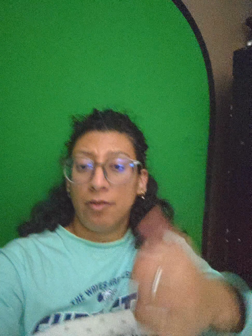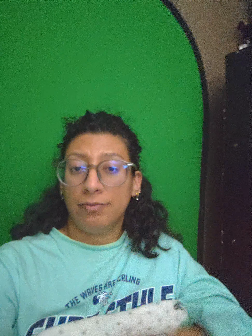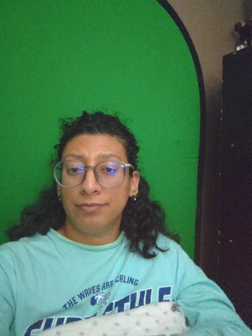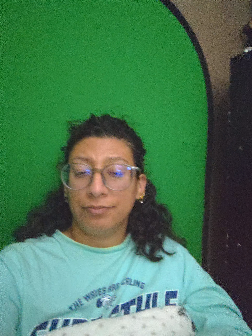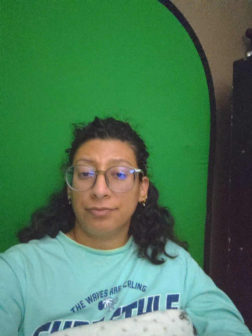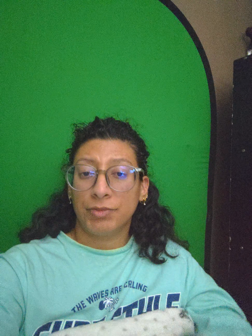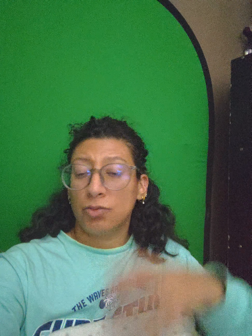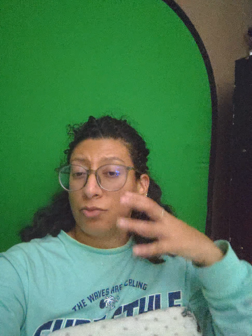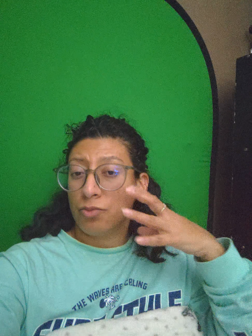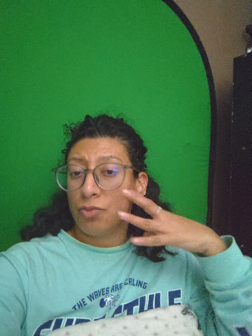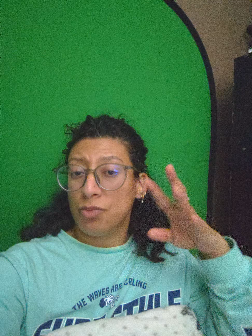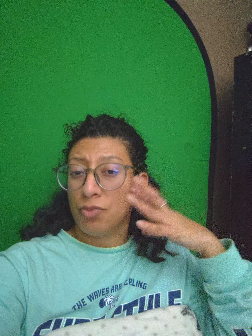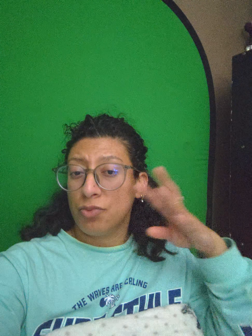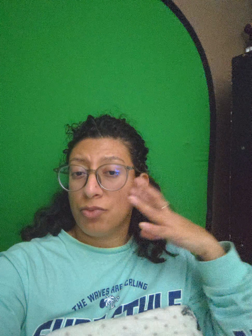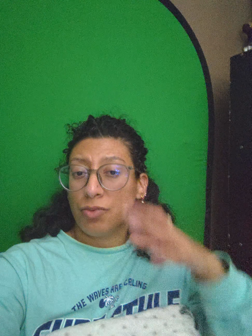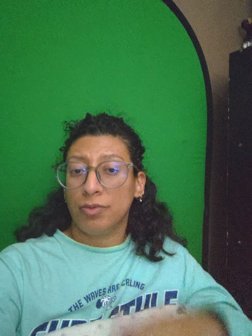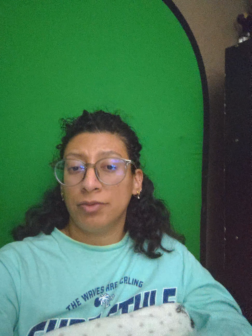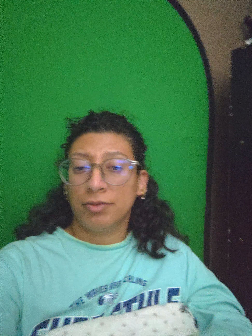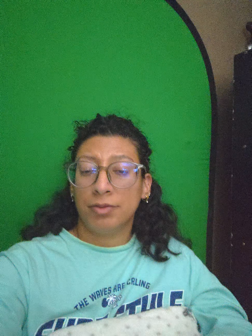noisy